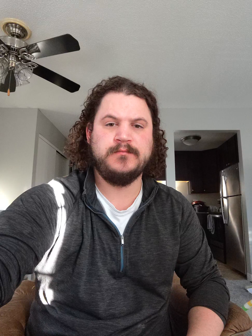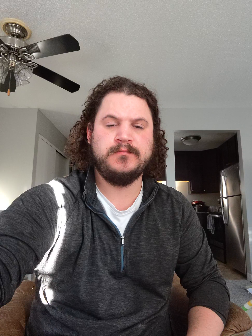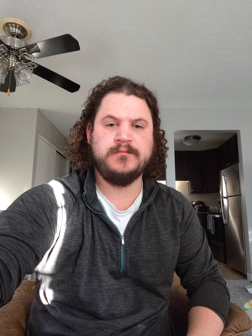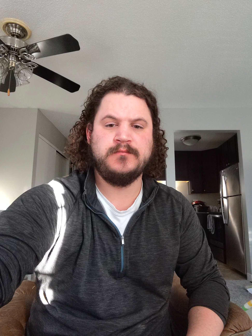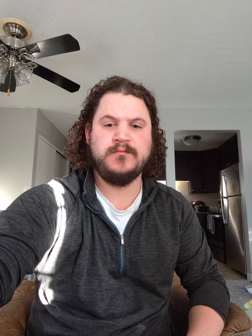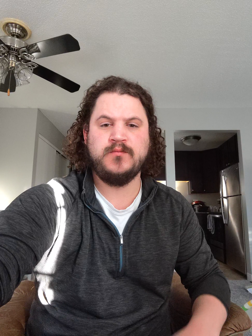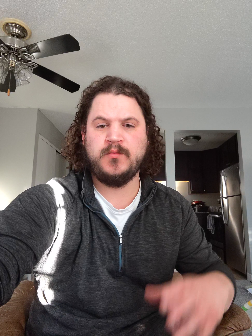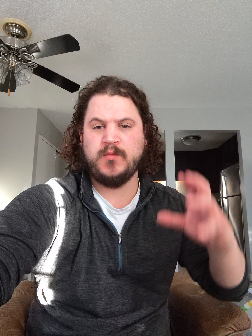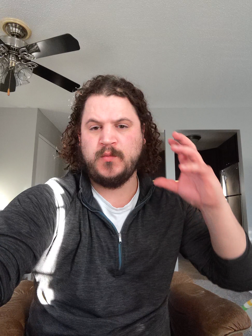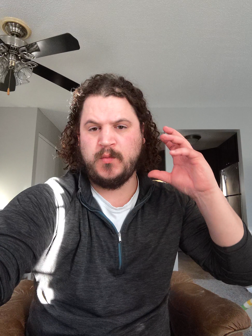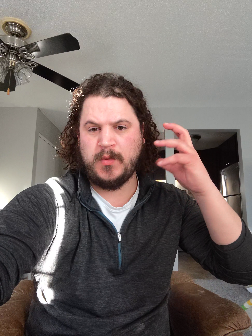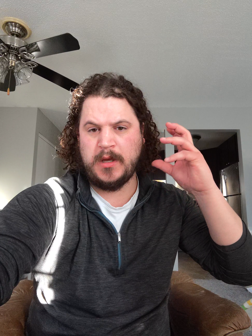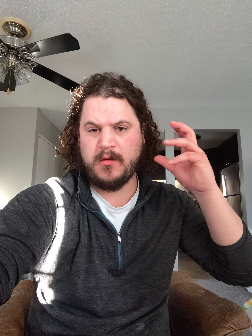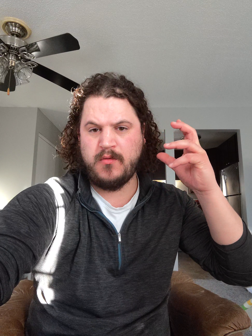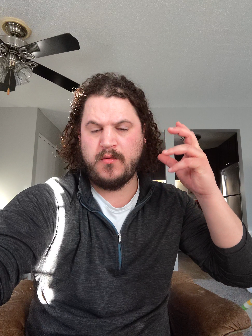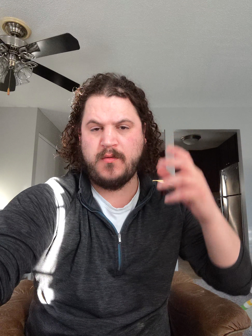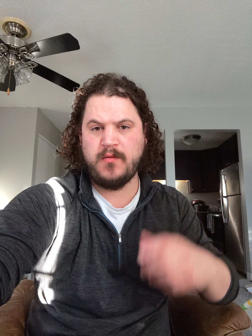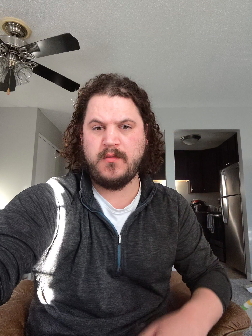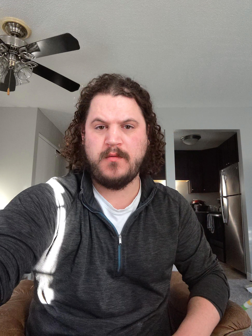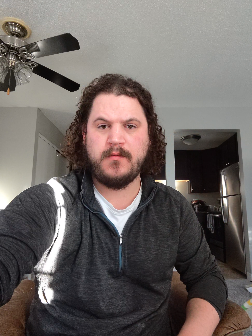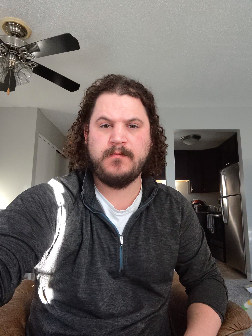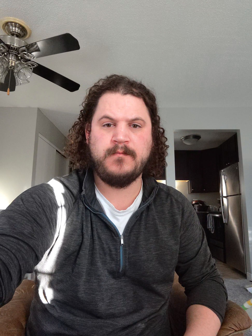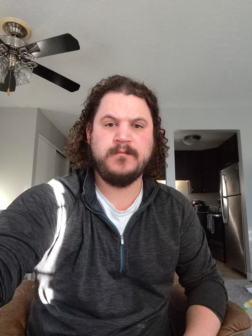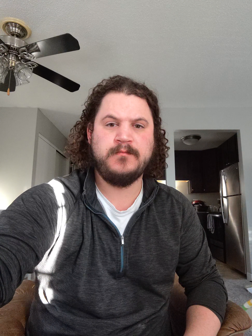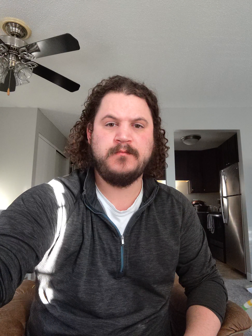radio